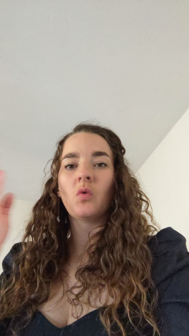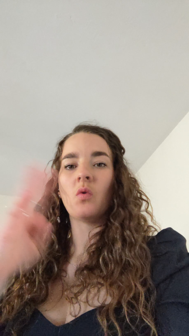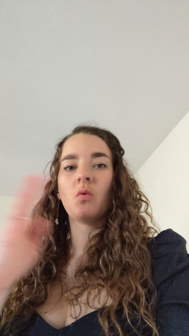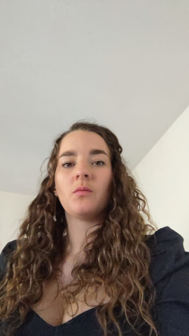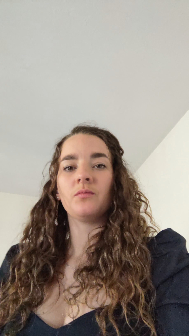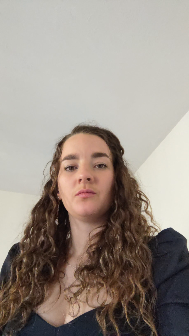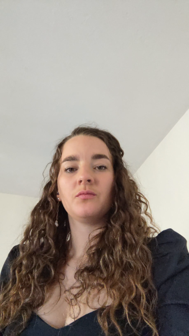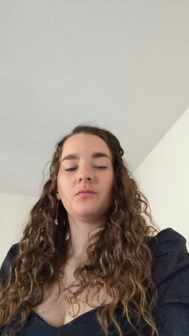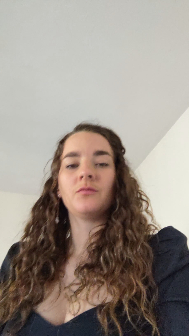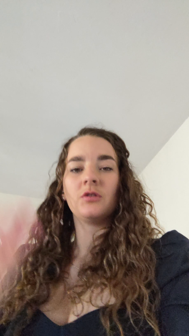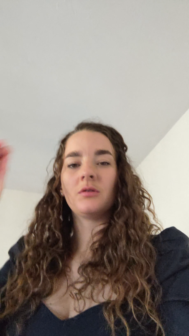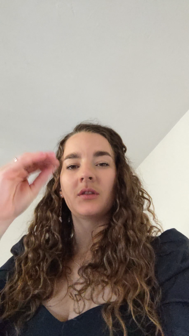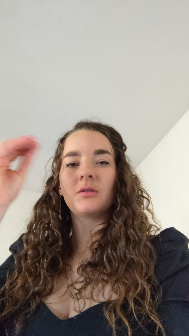dinosaur